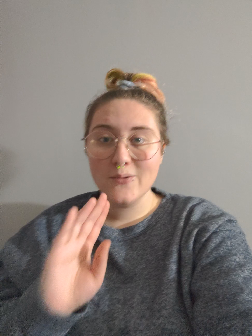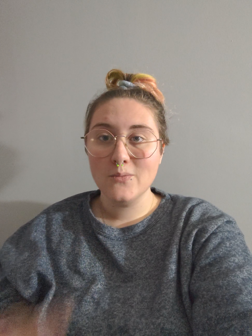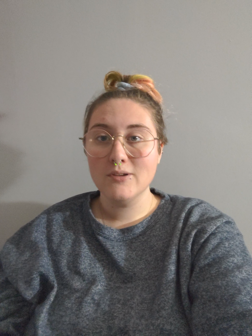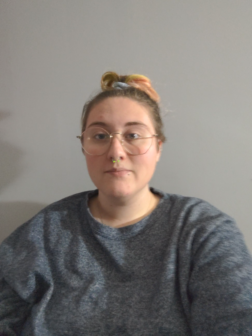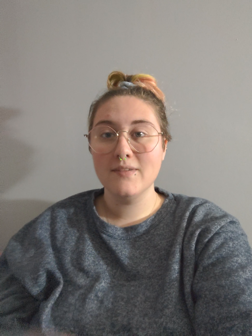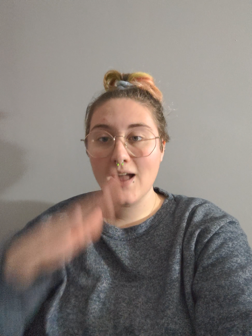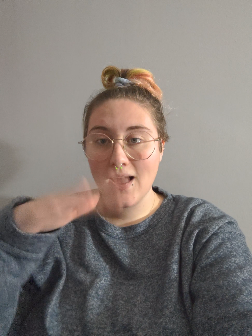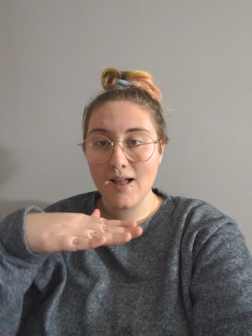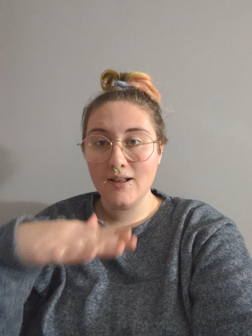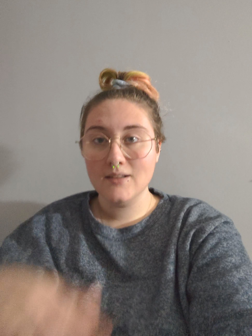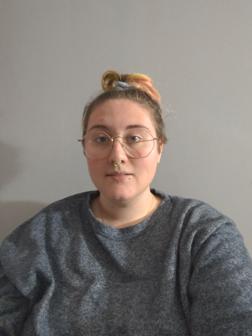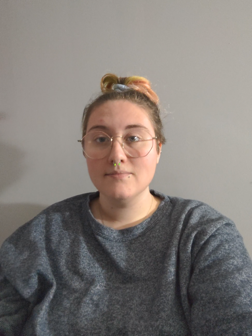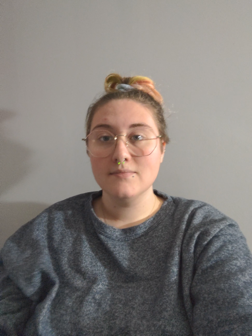on